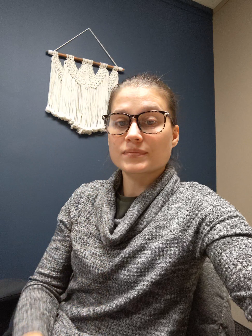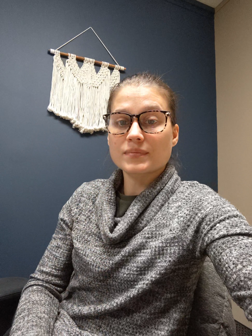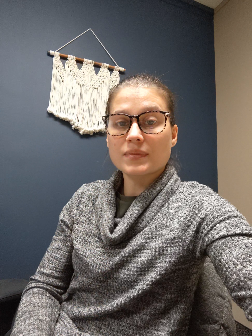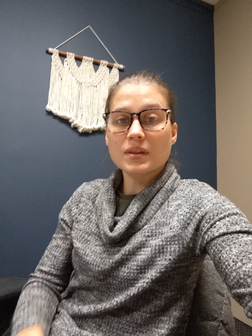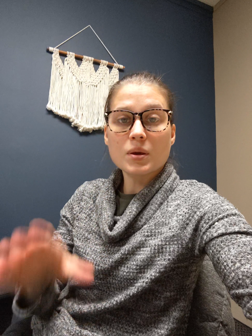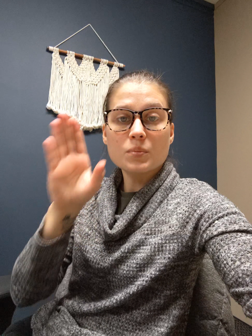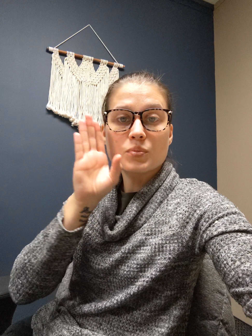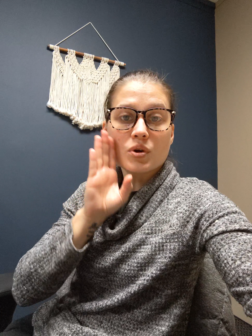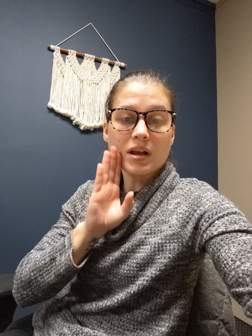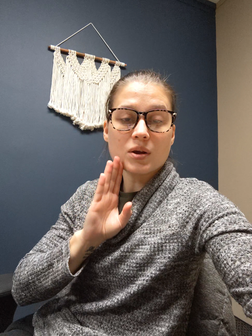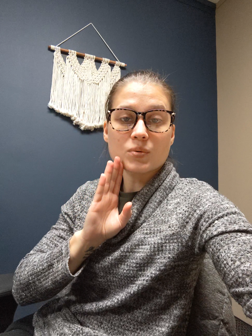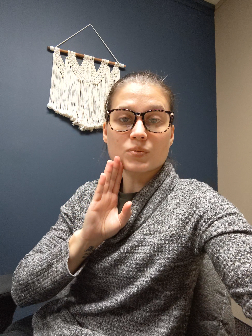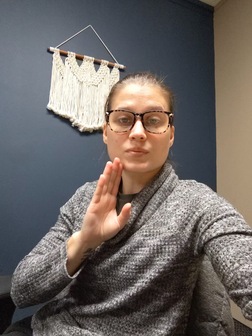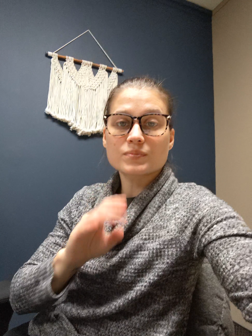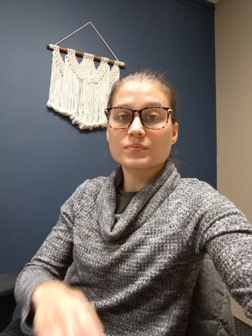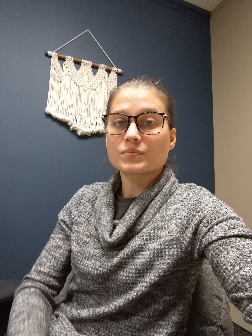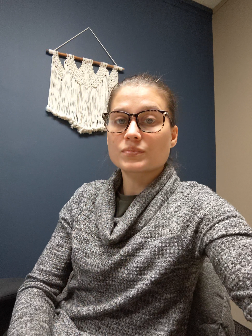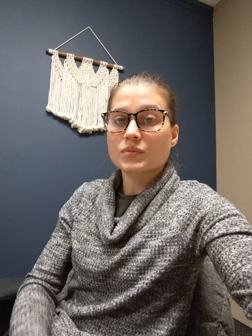brown